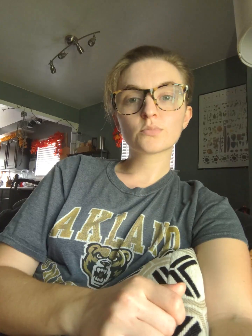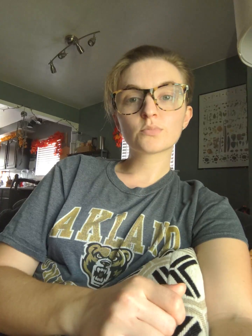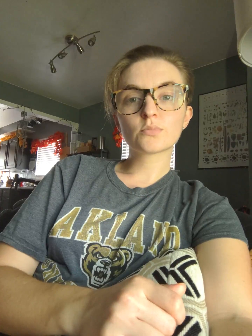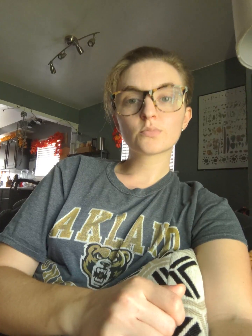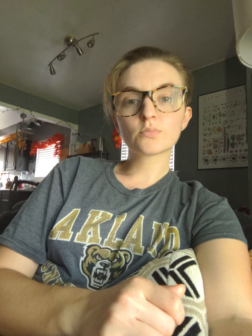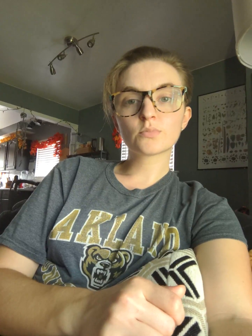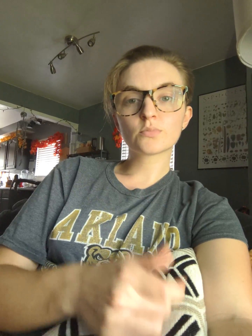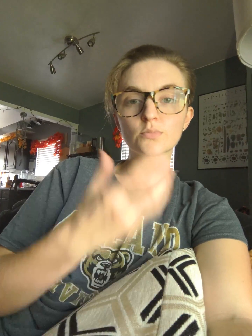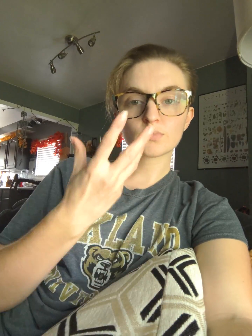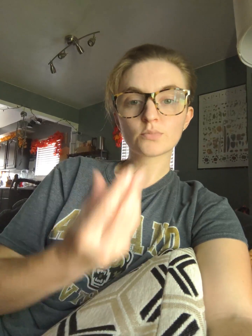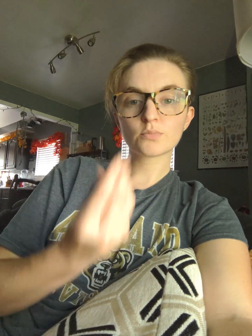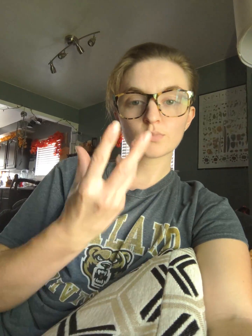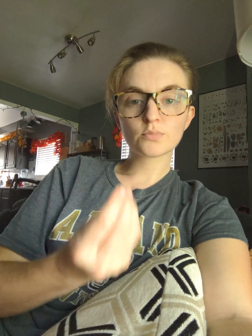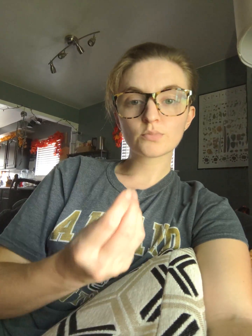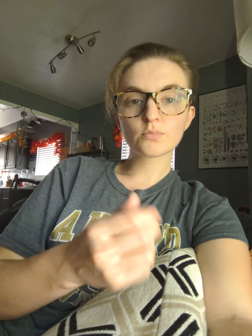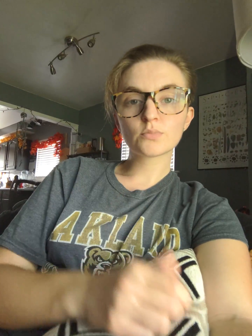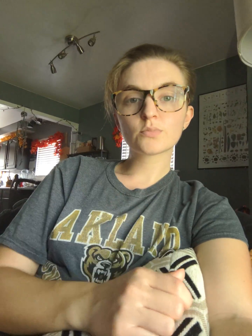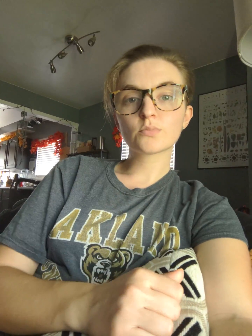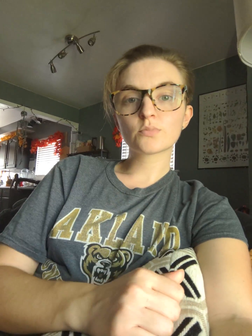gentle